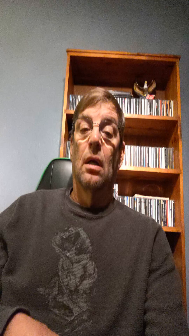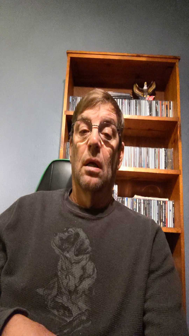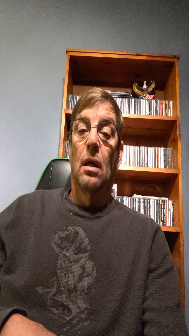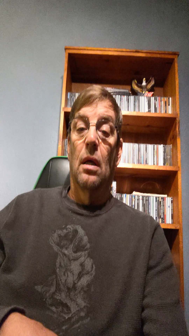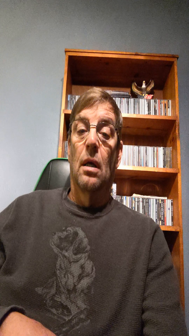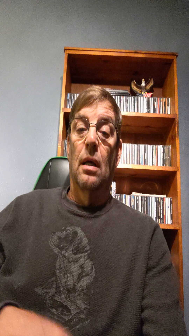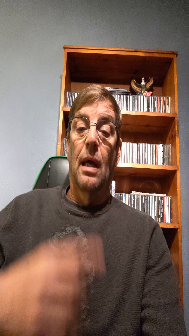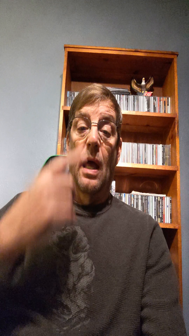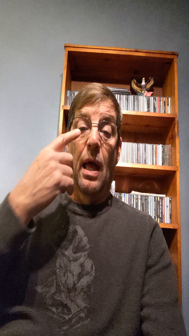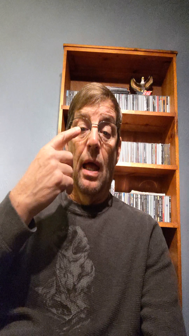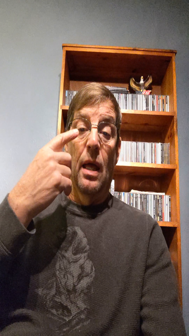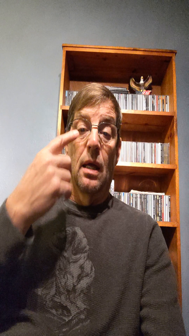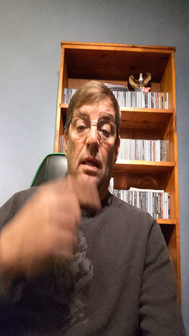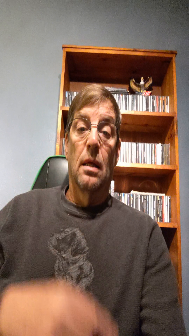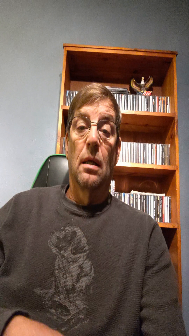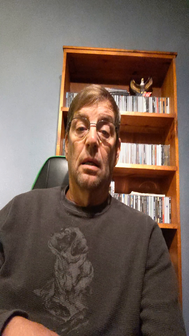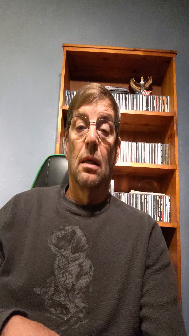eye